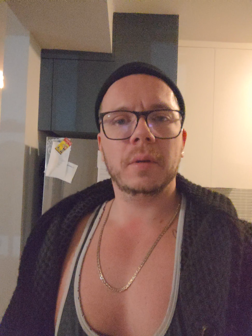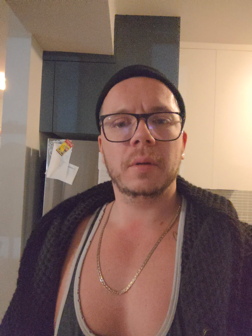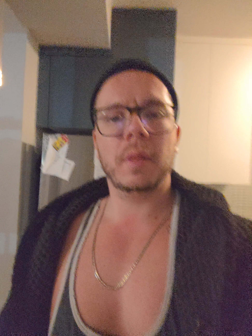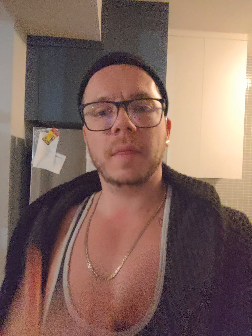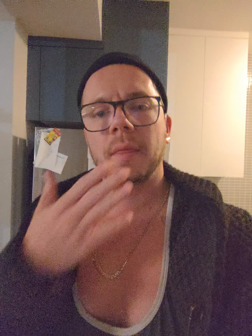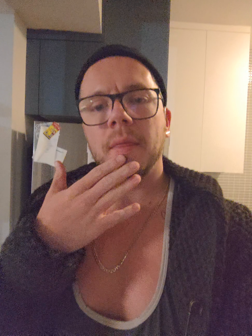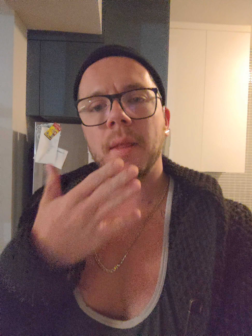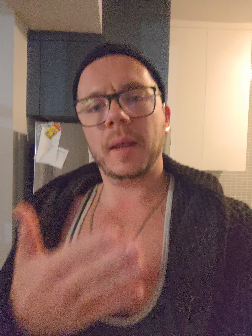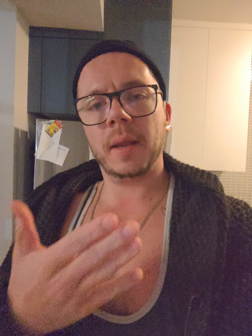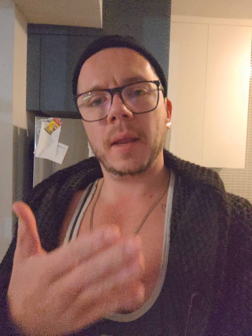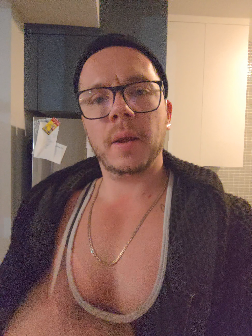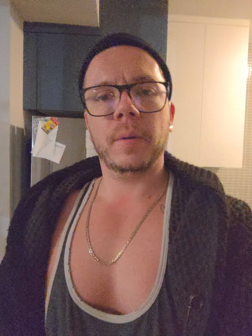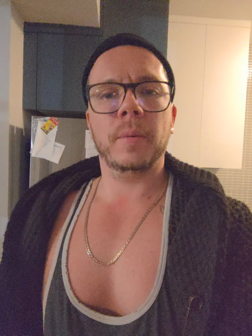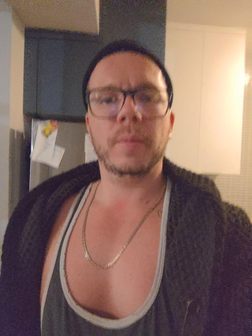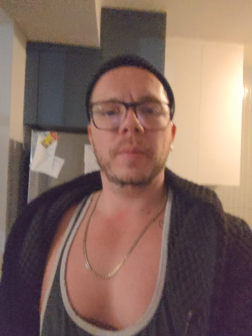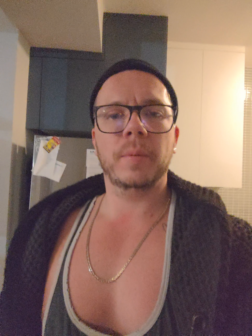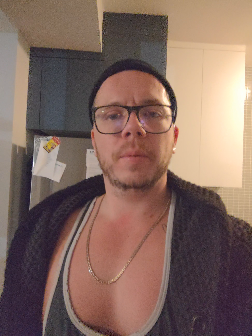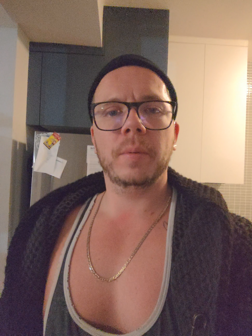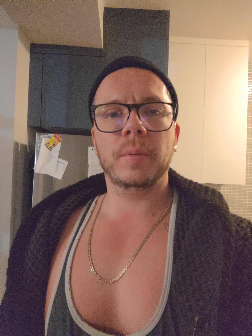thank you